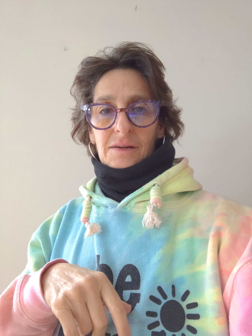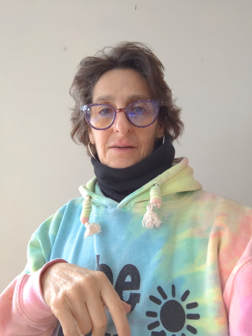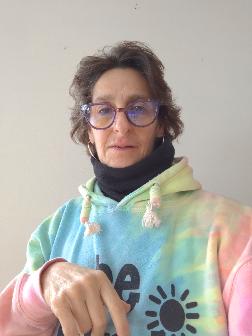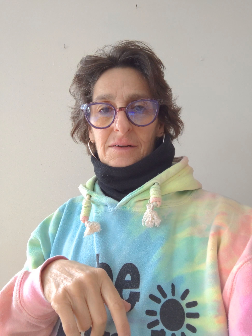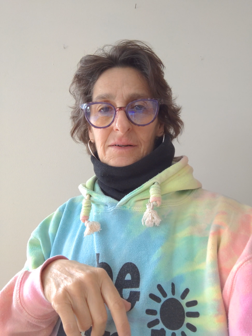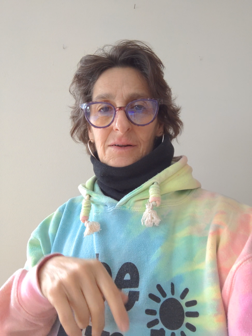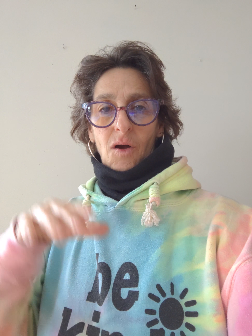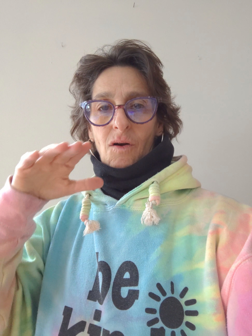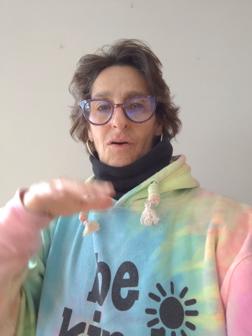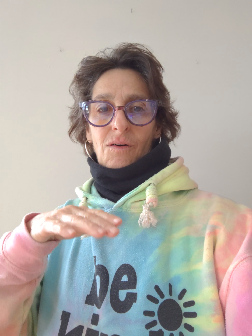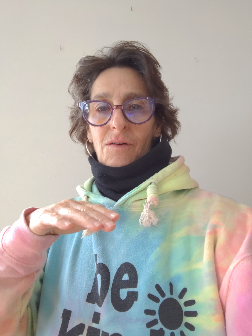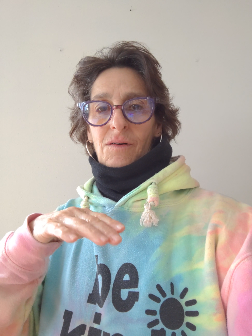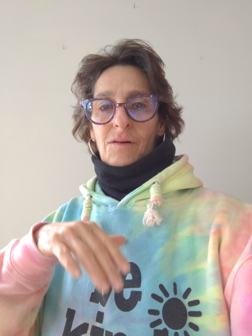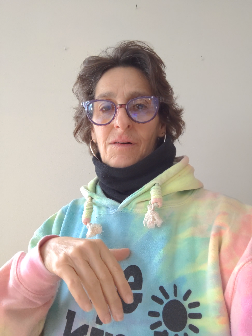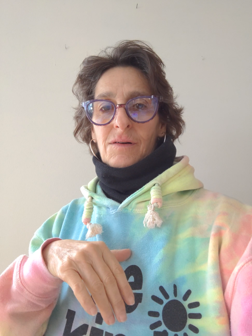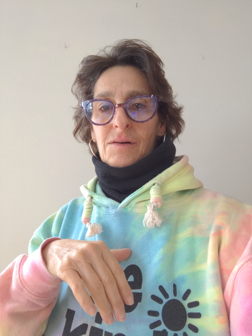on